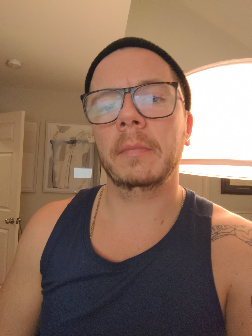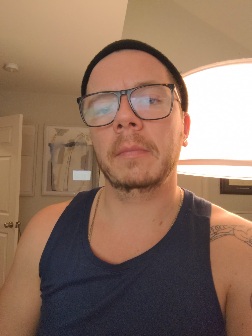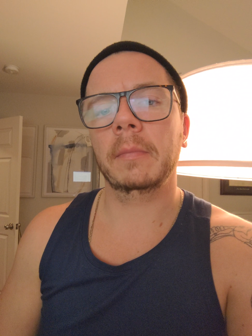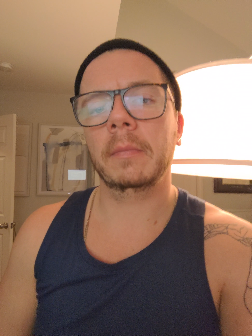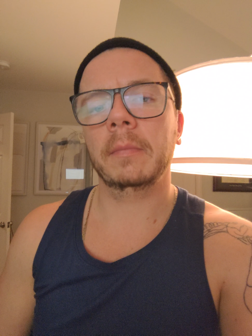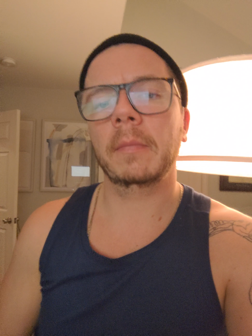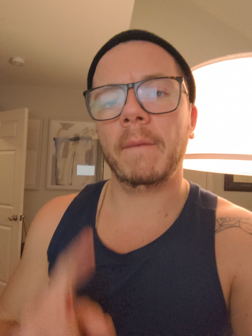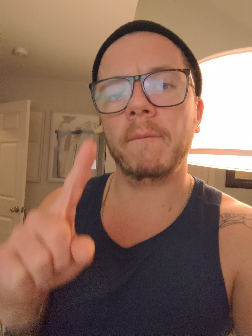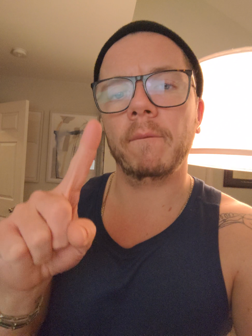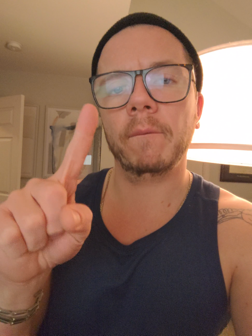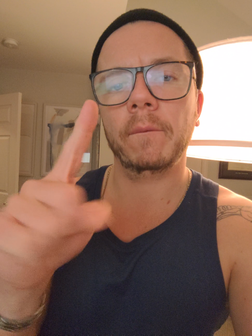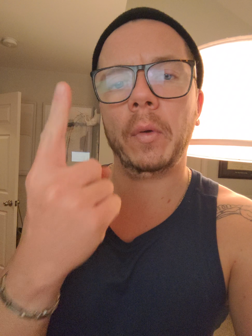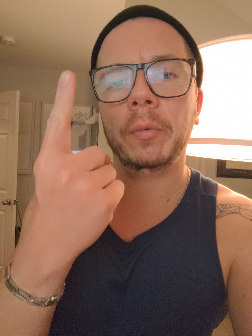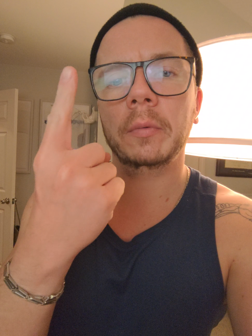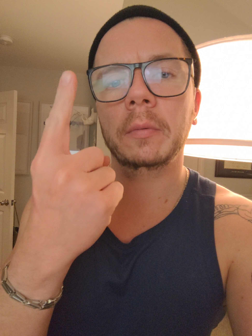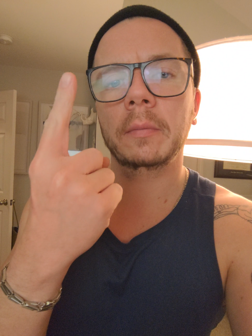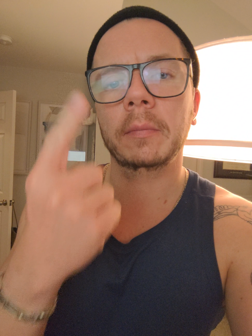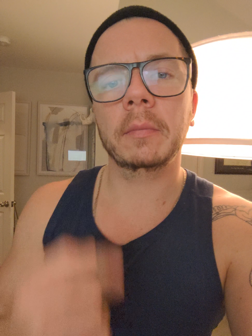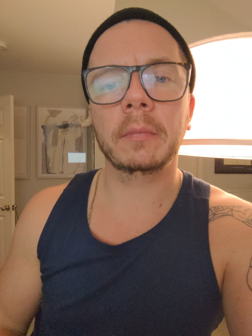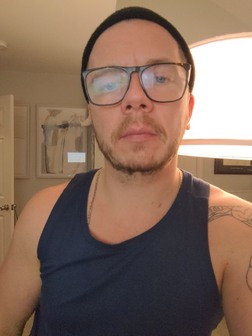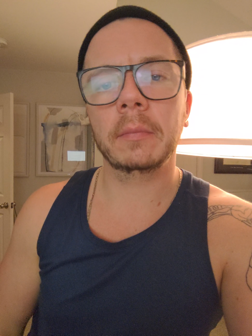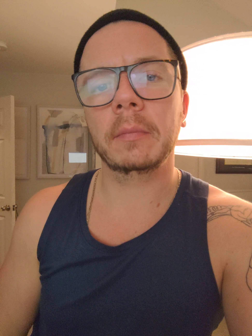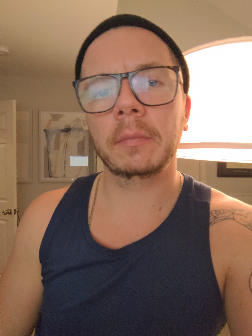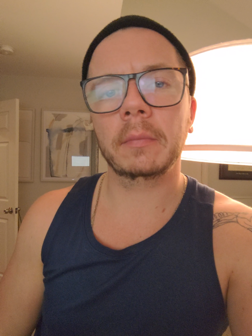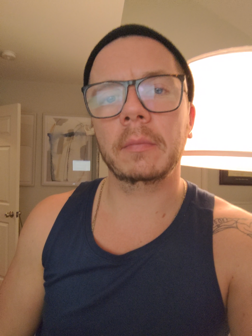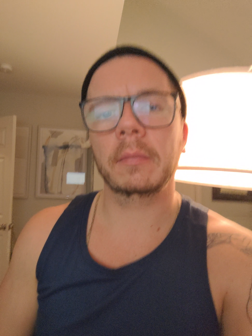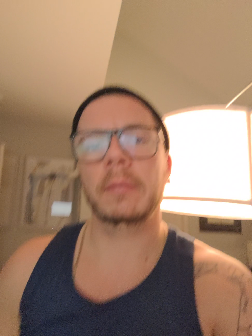first